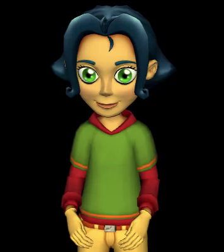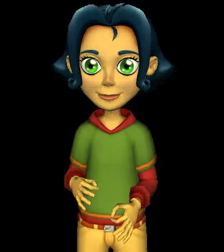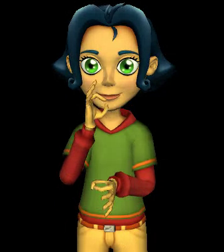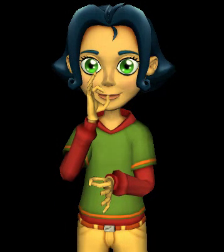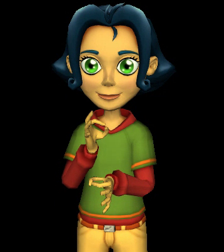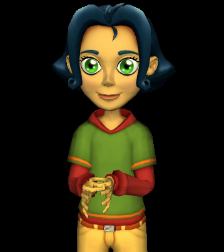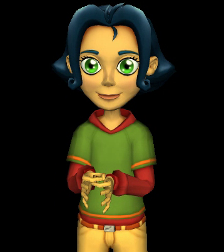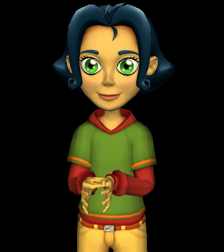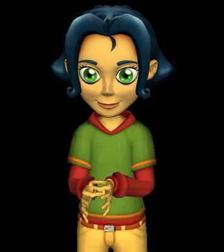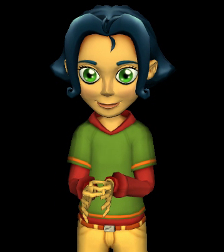حبة عنب